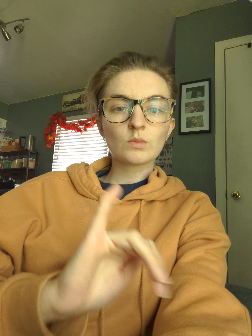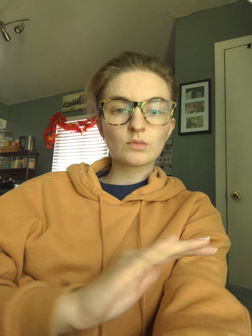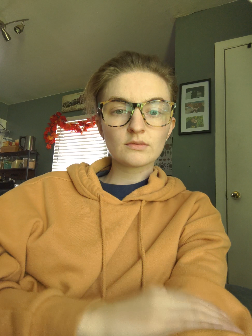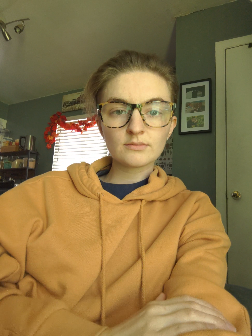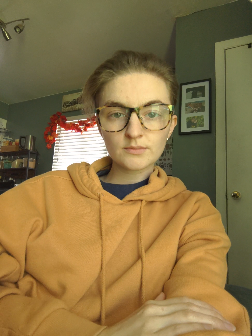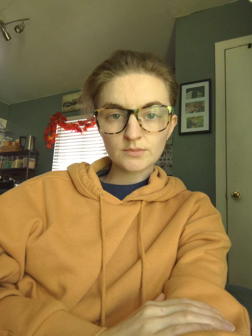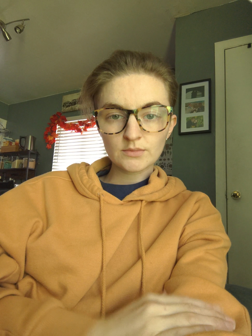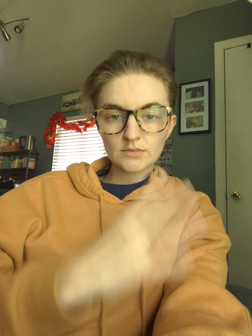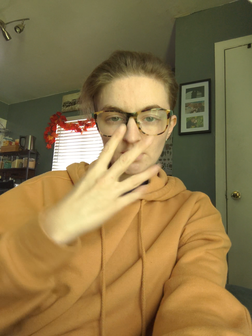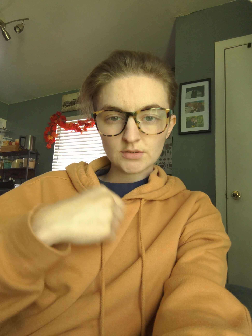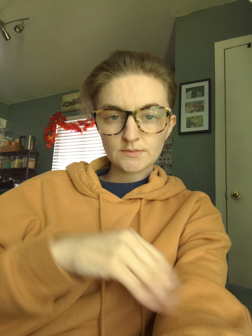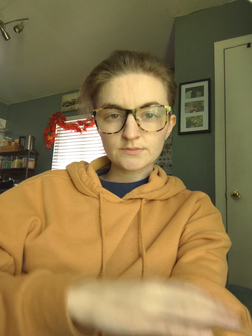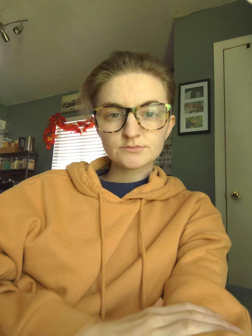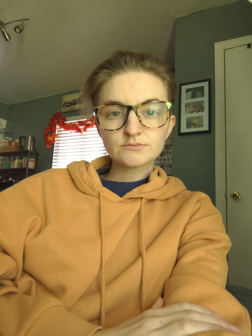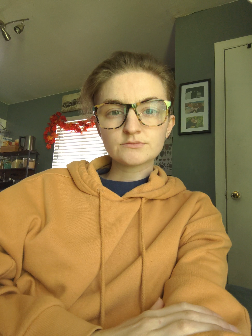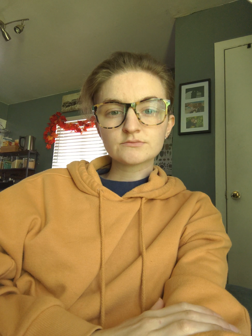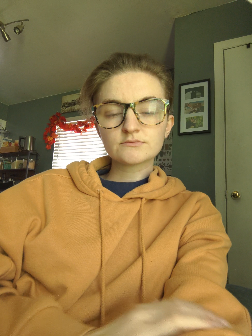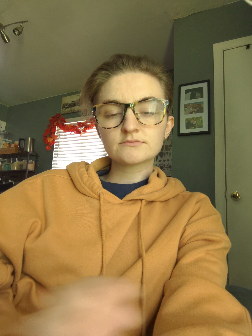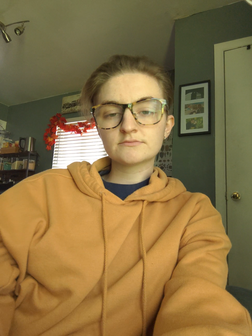asleep